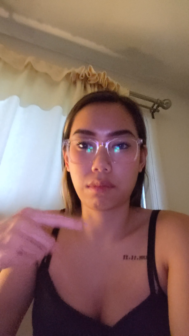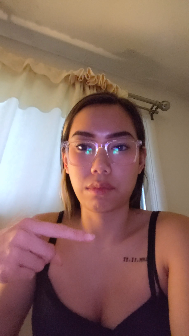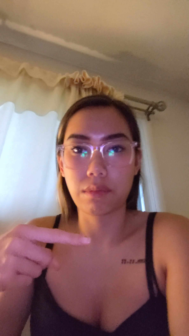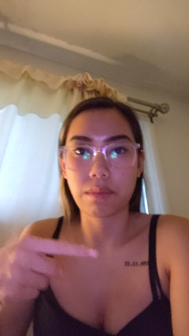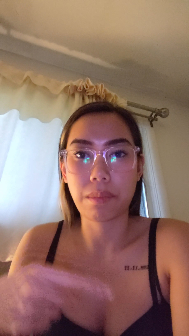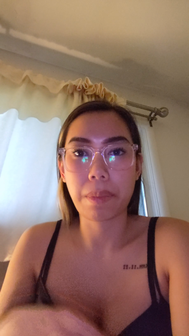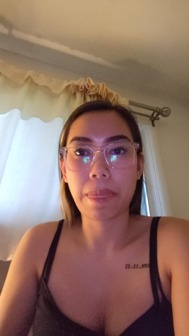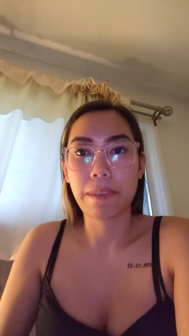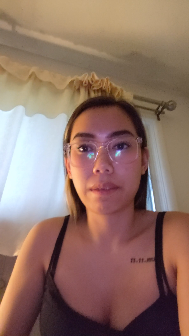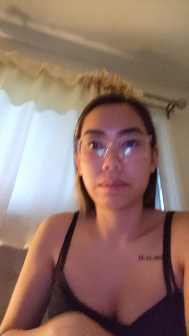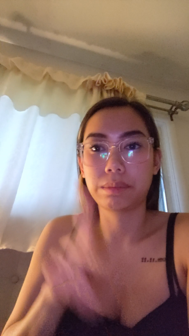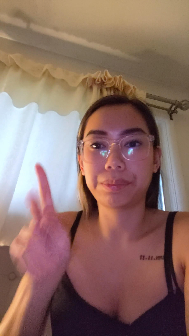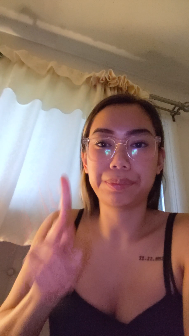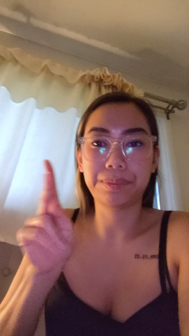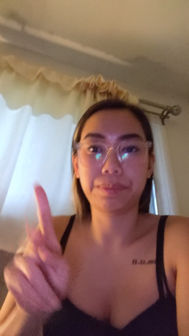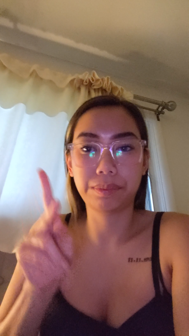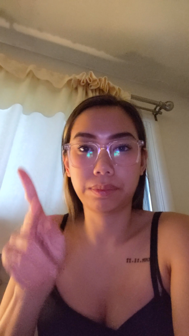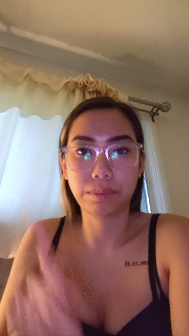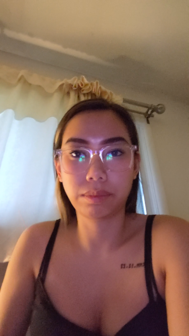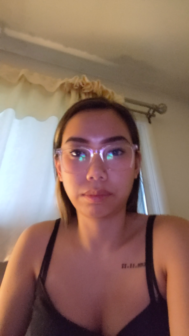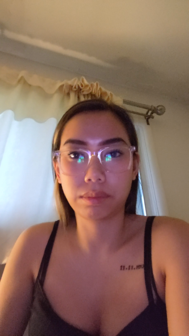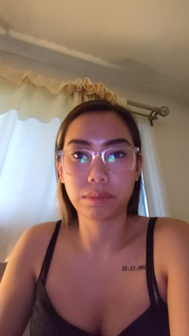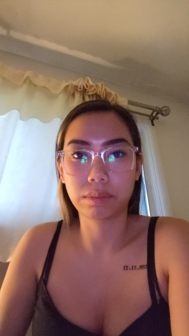people